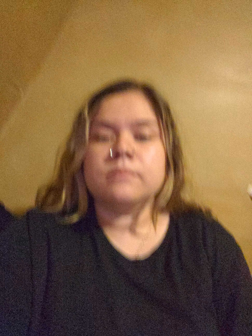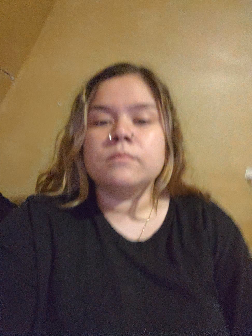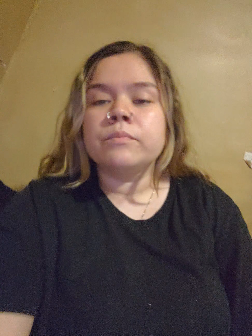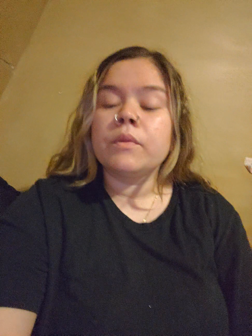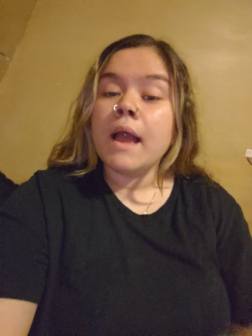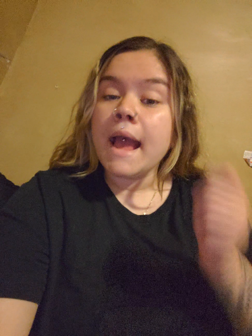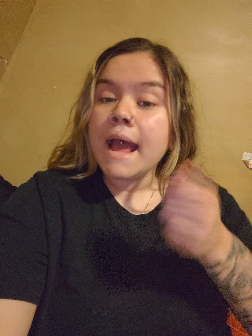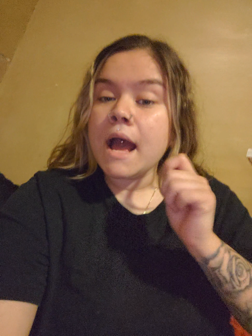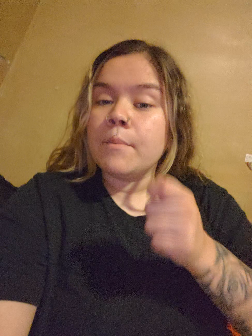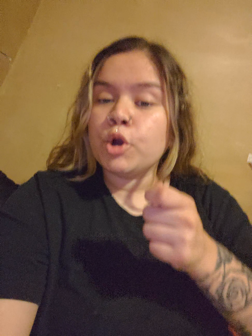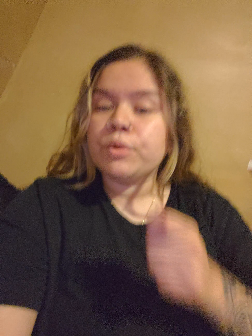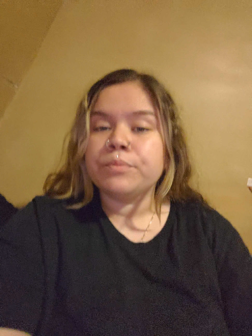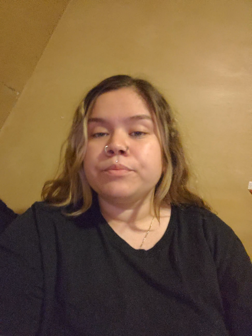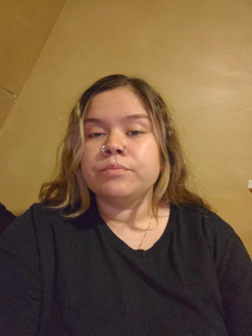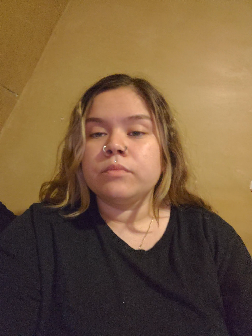hammer